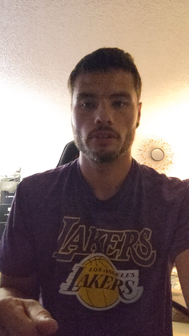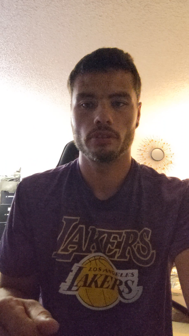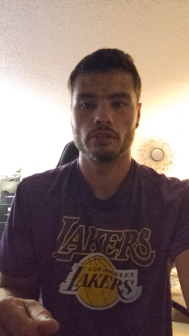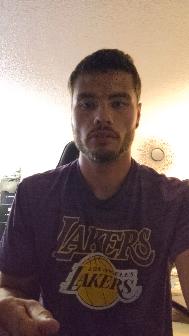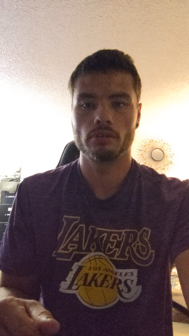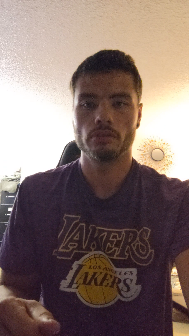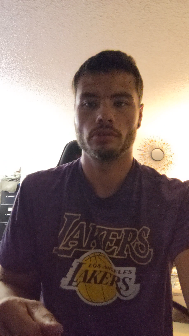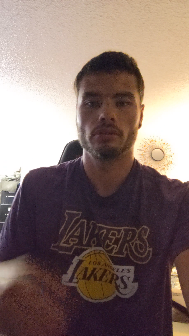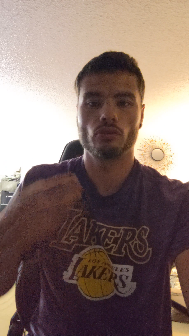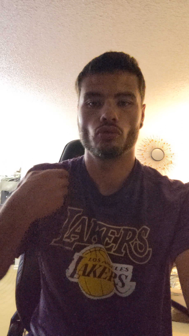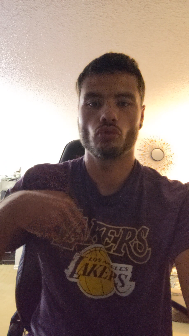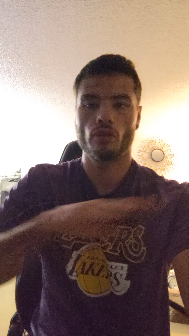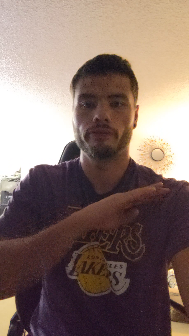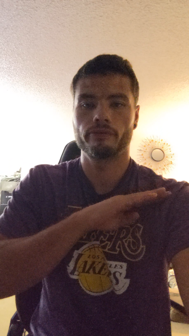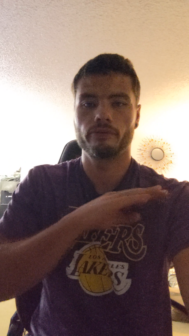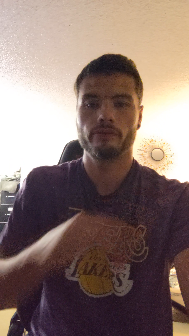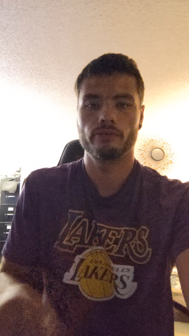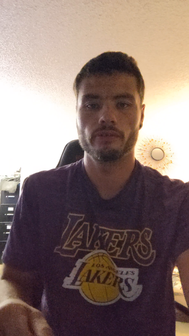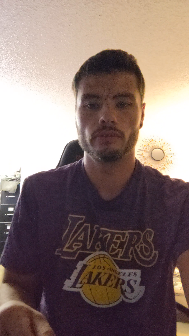scarf